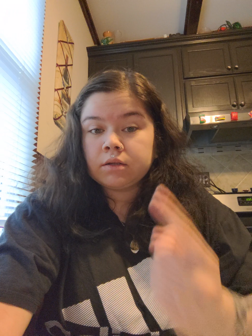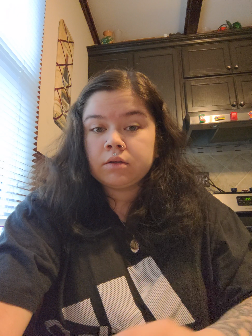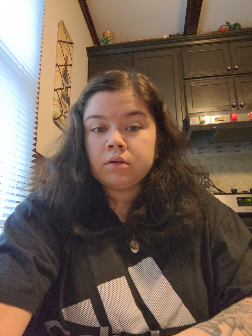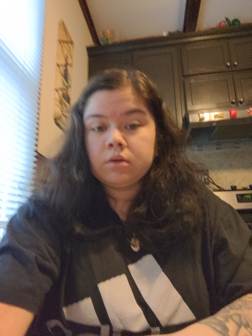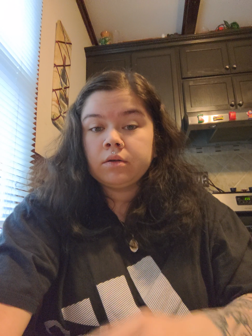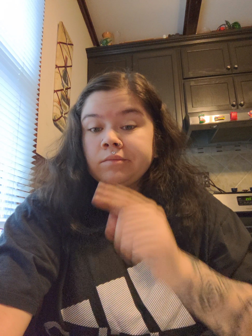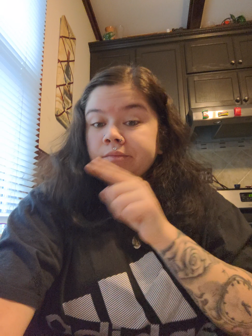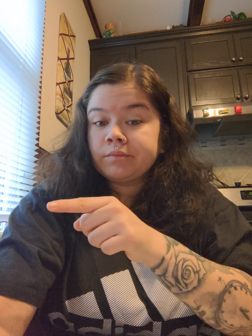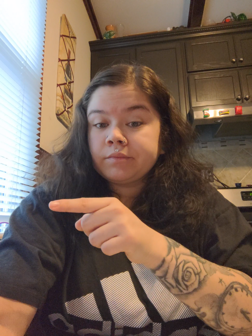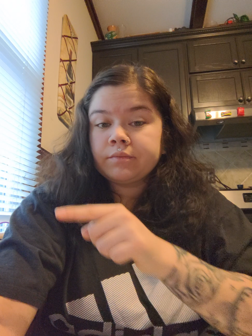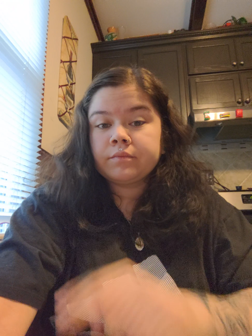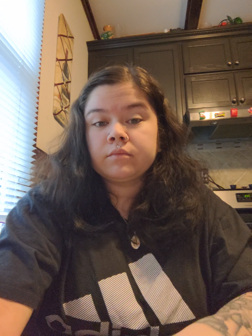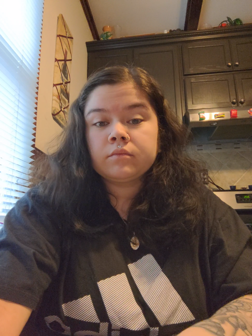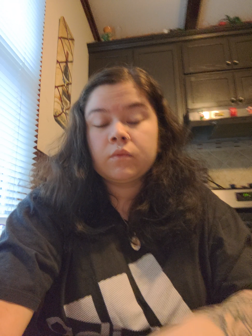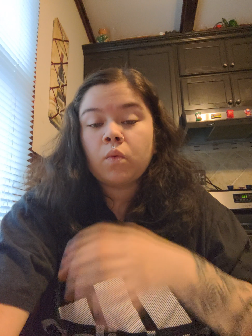he/she/it